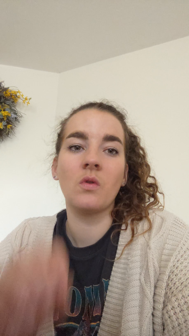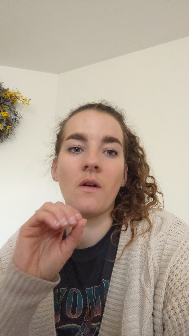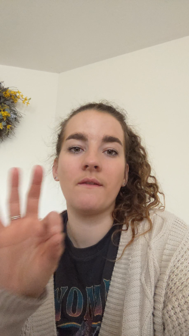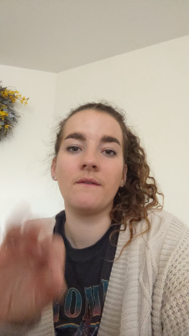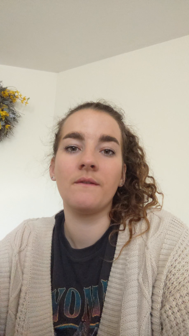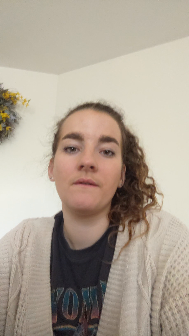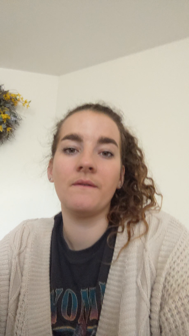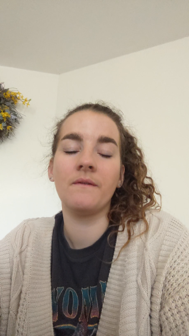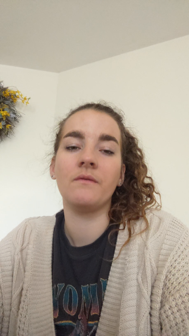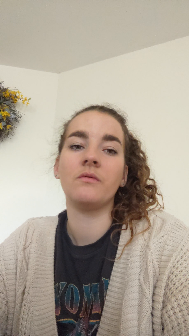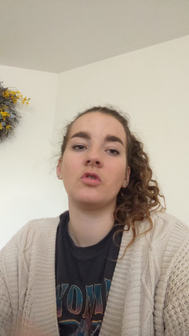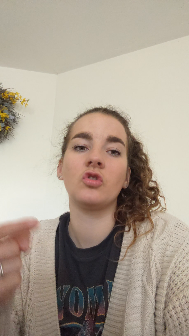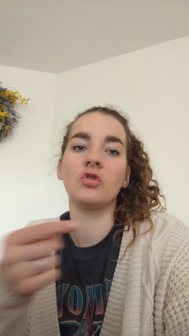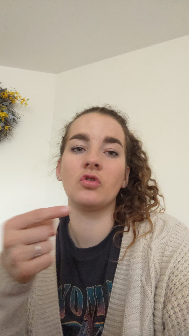hurt